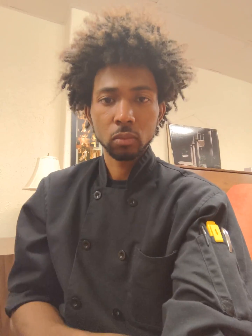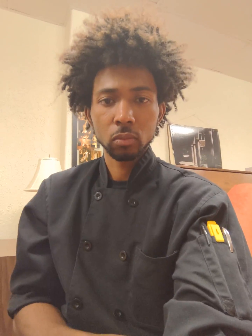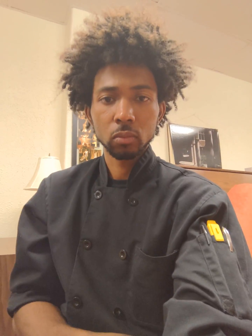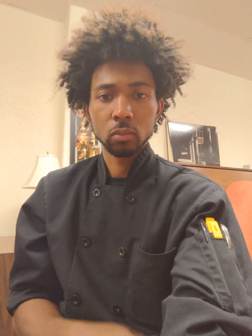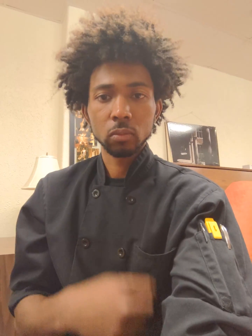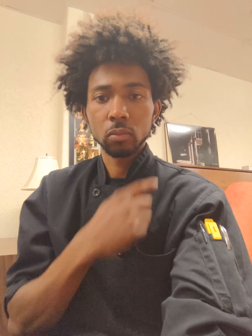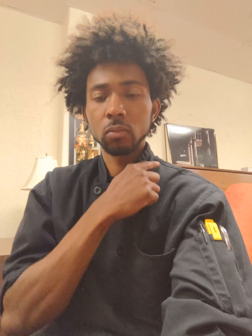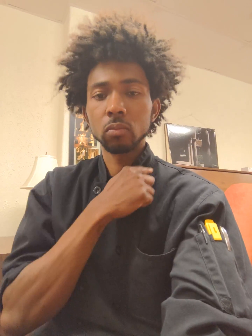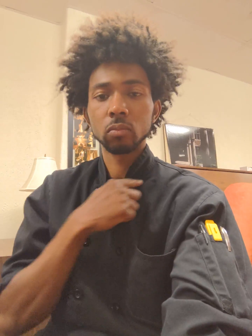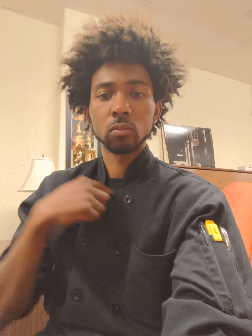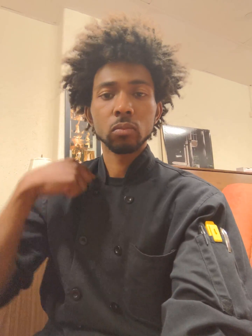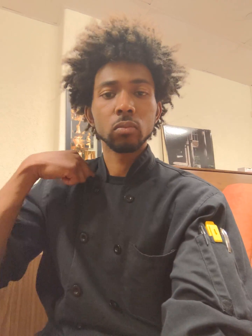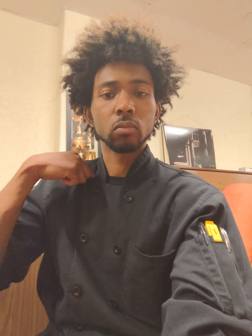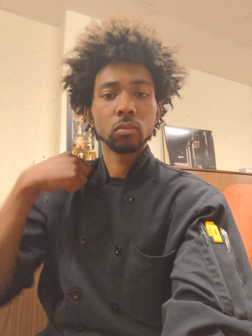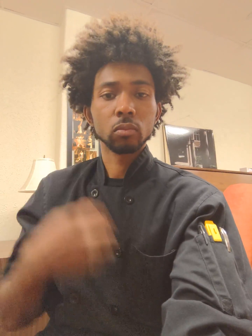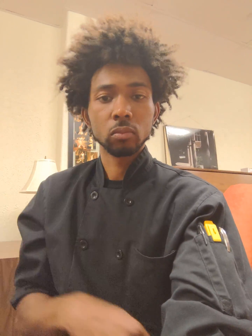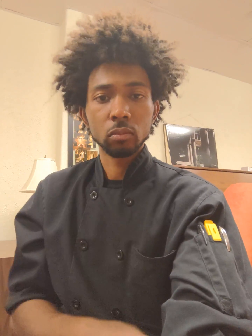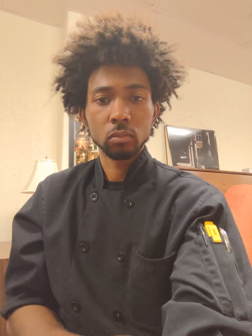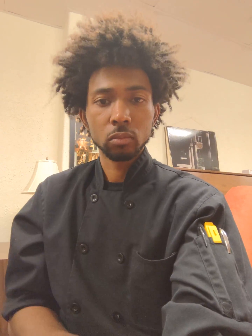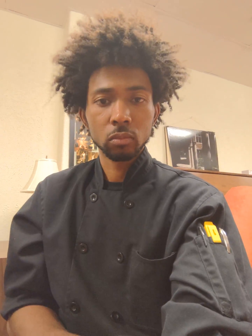necklace